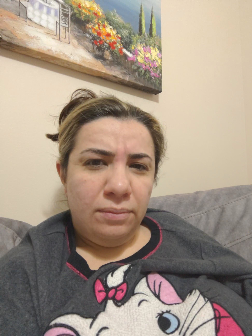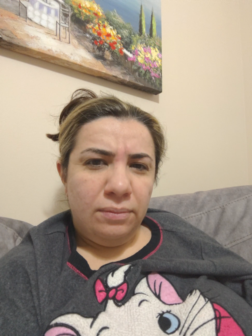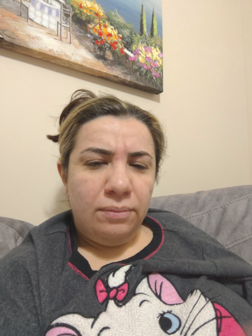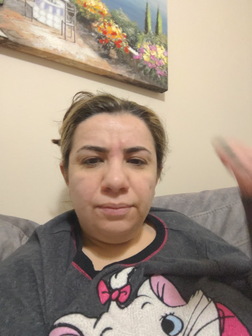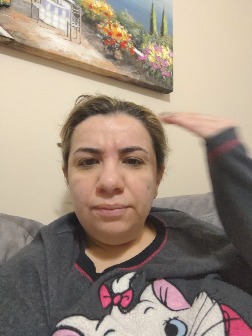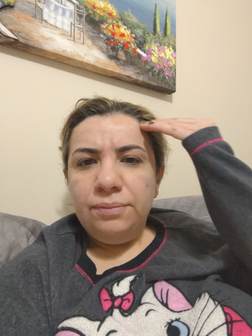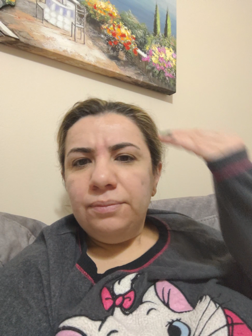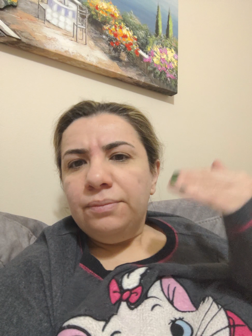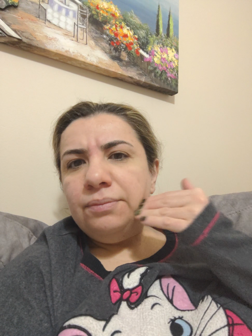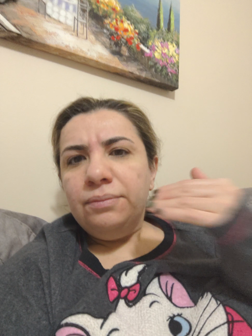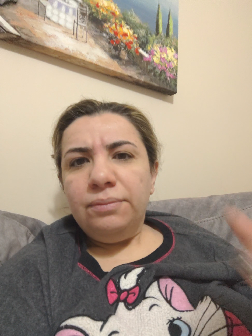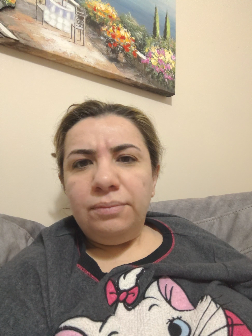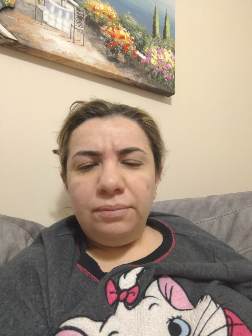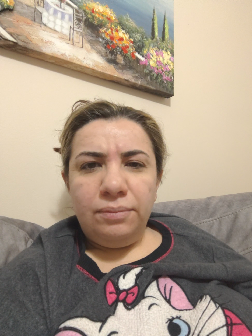head